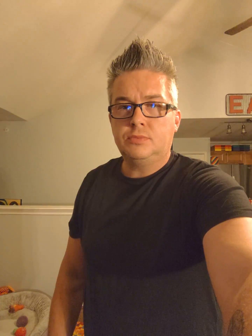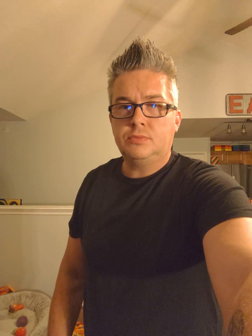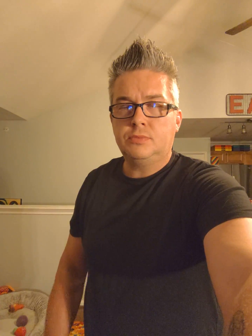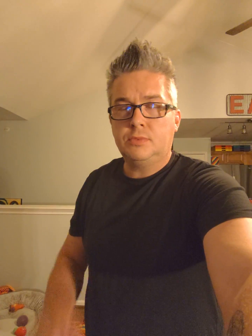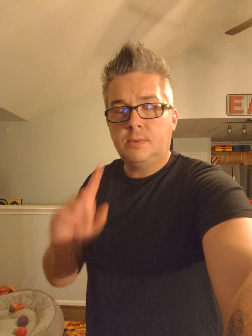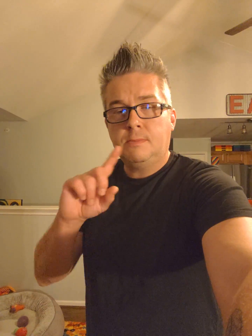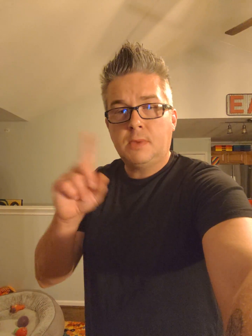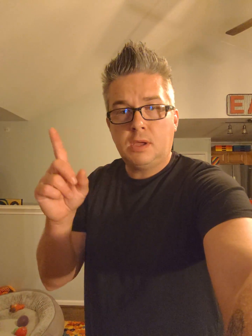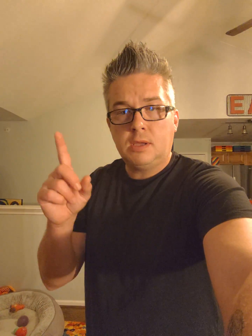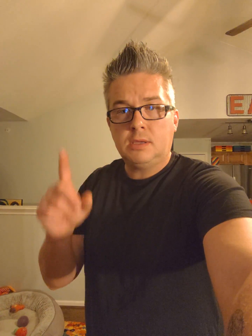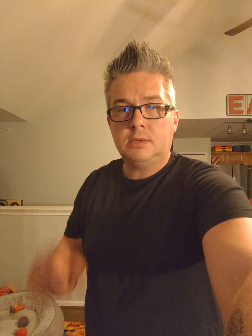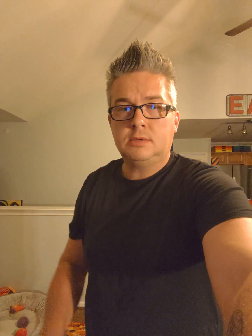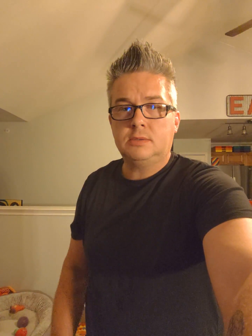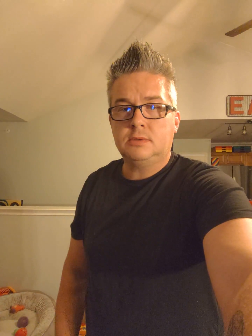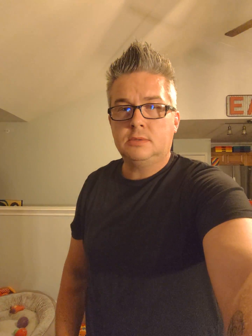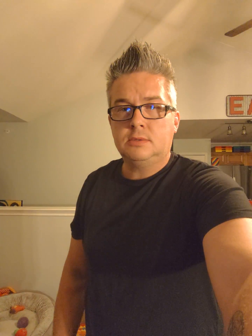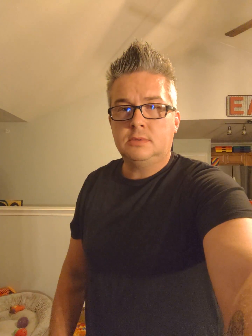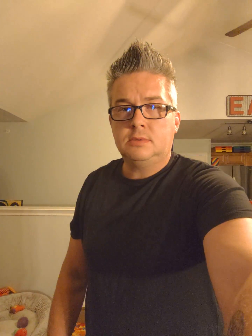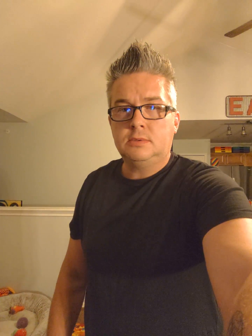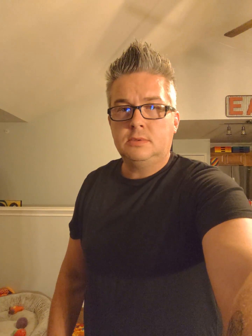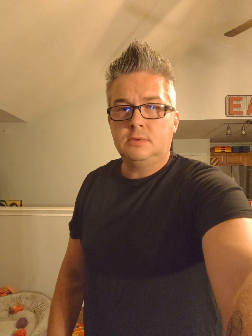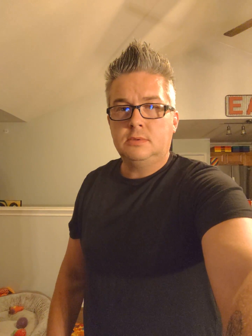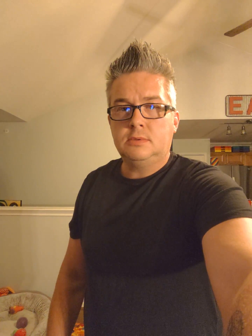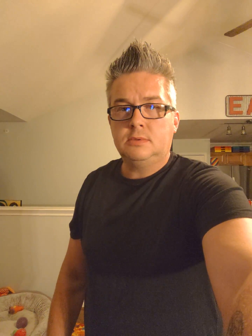but